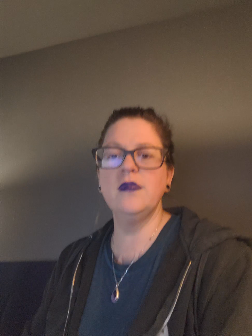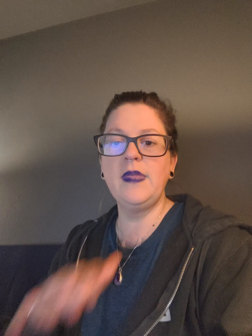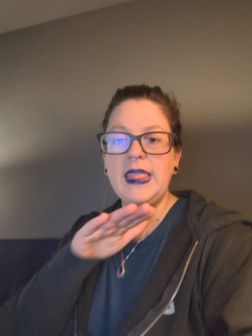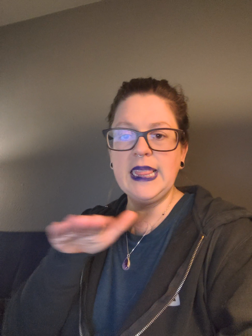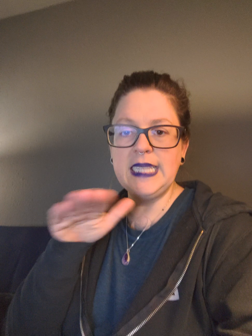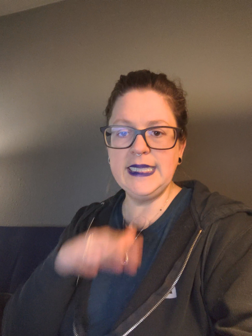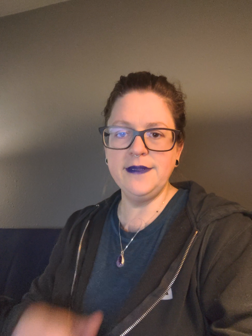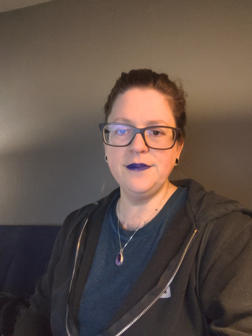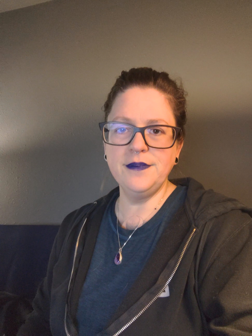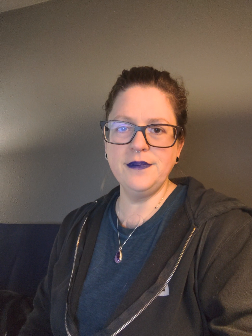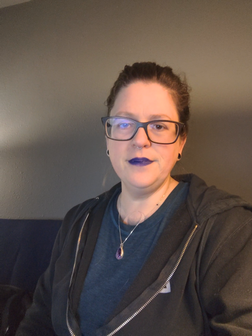clean